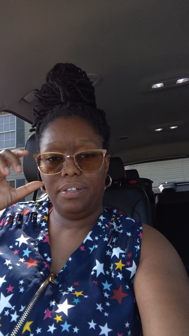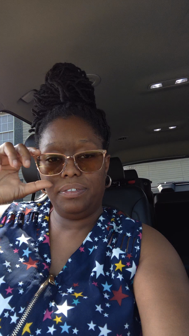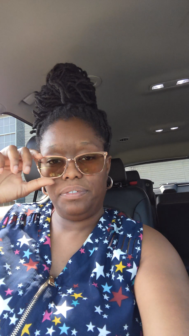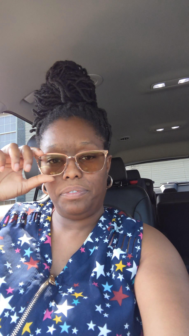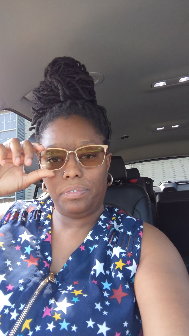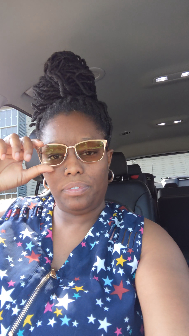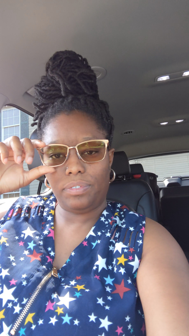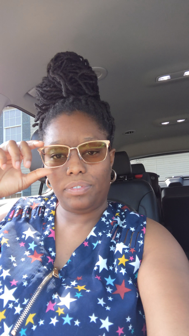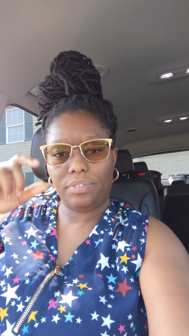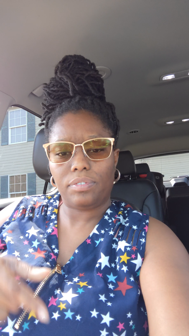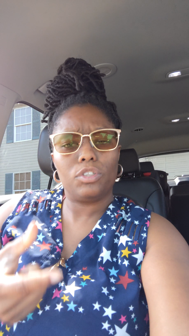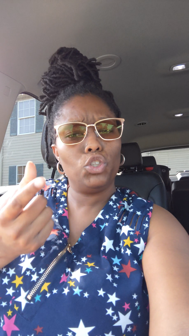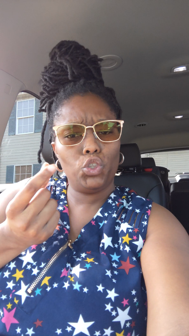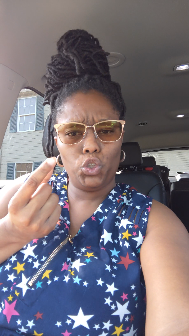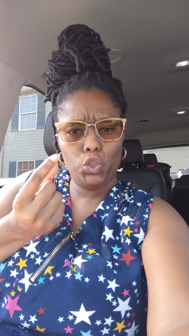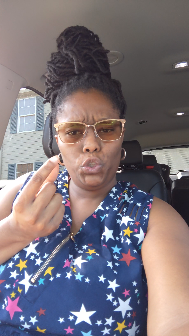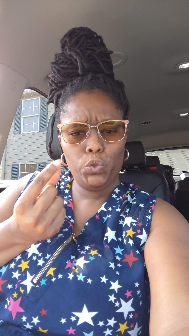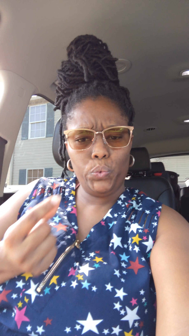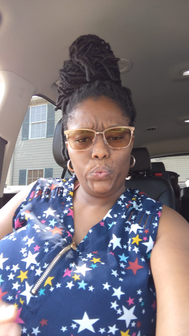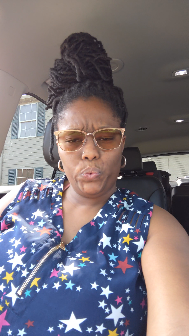do